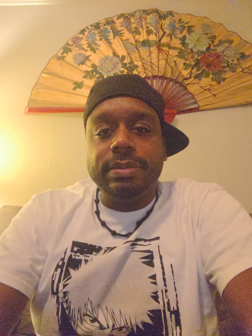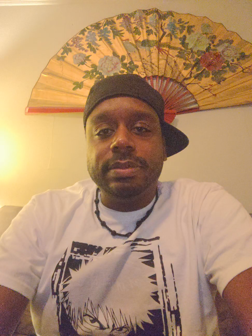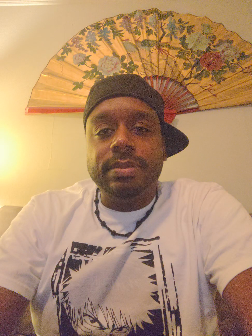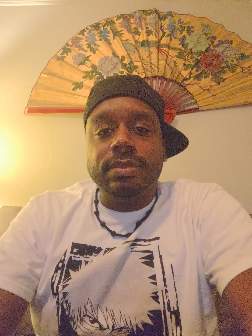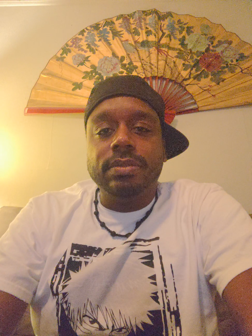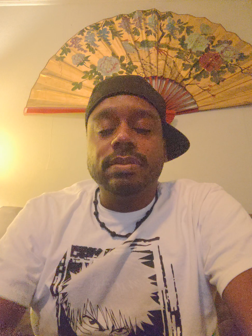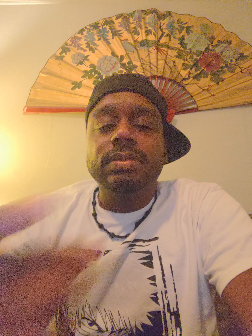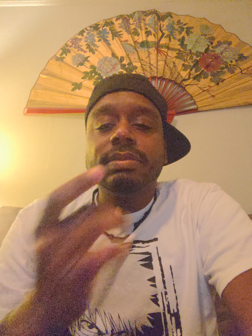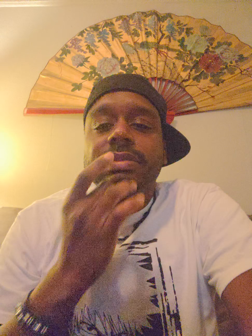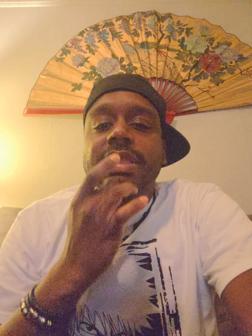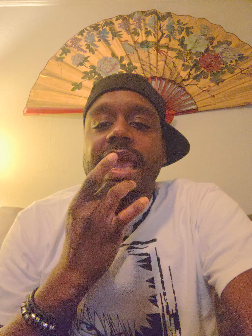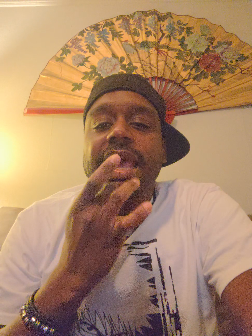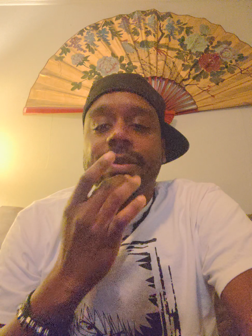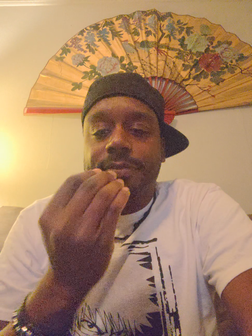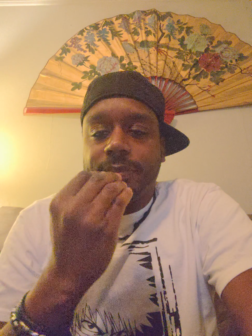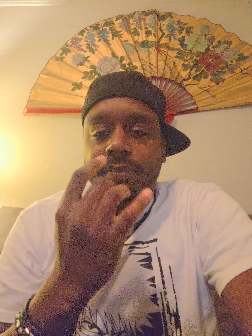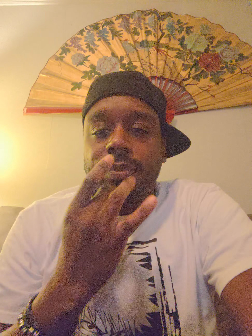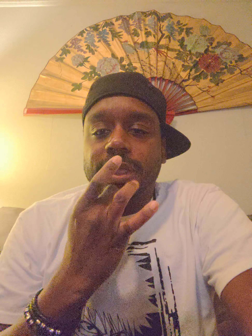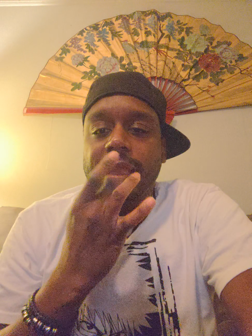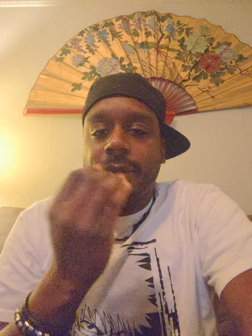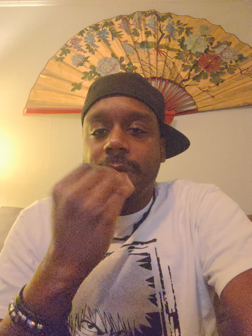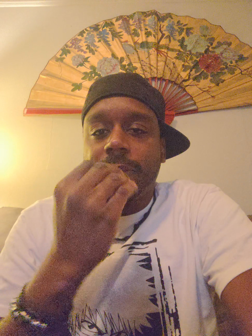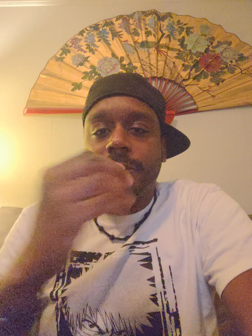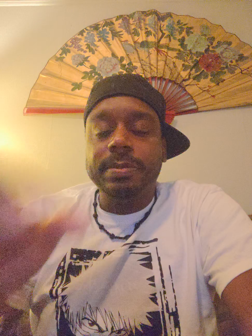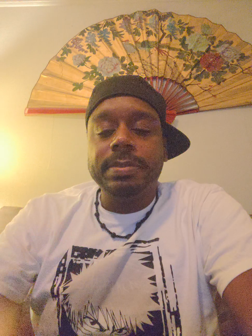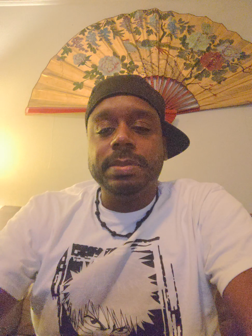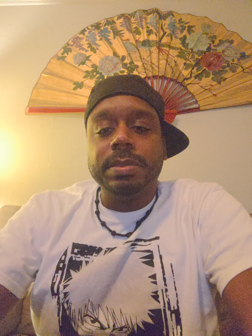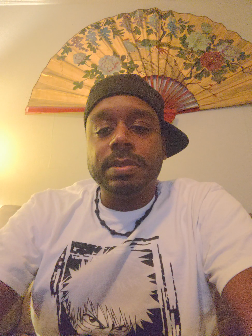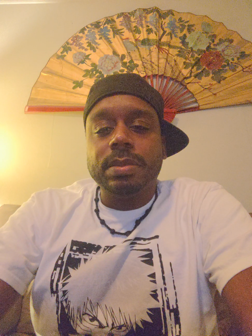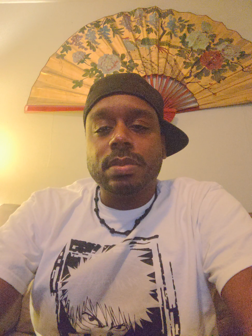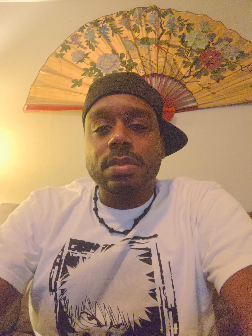snack